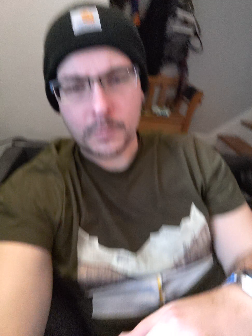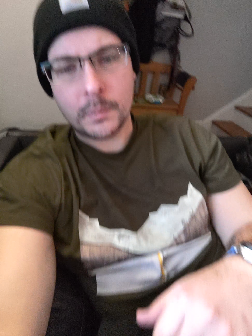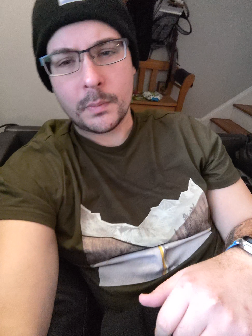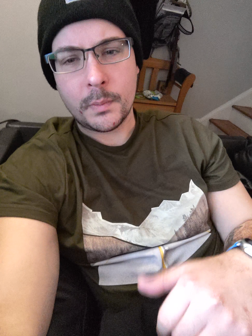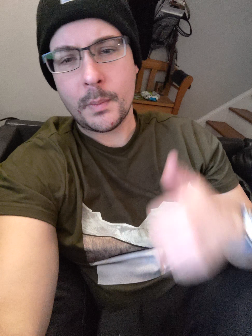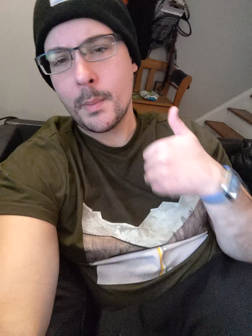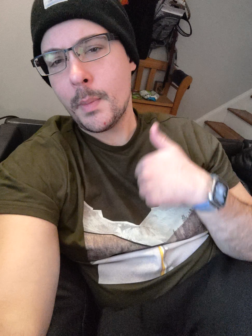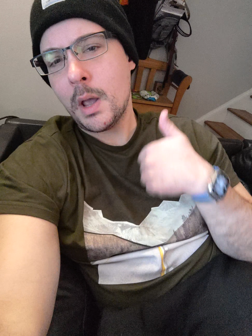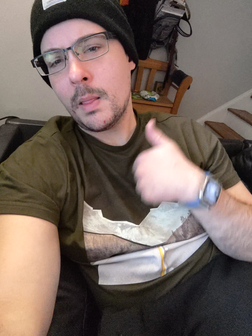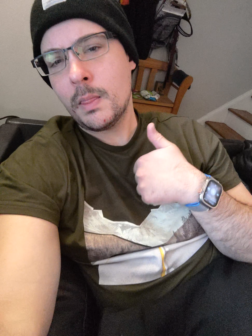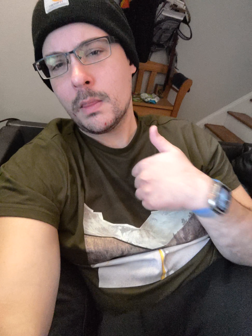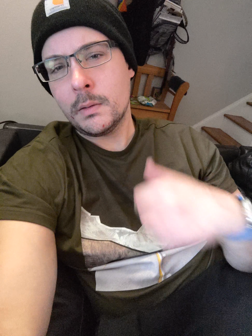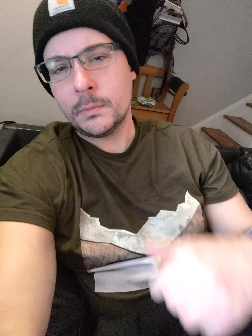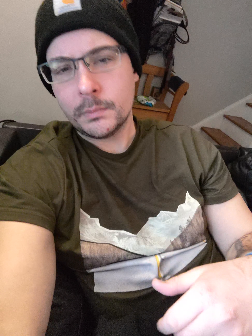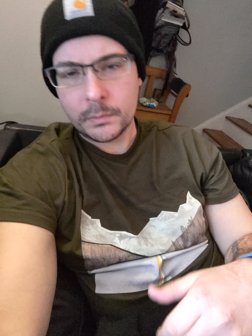bath